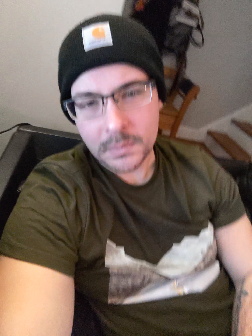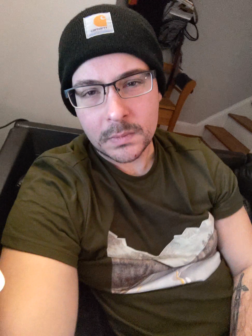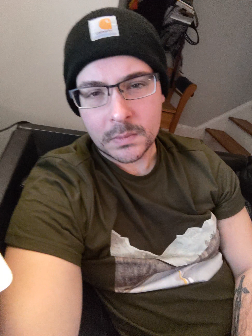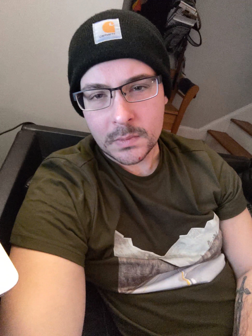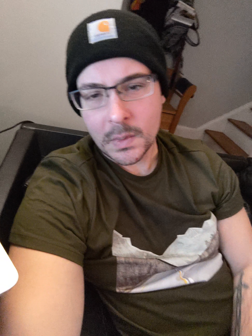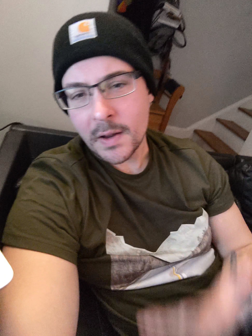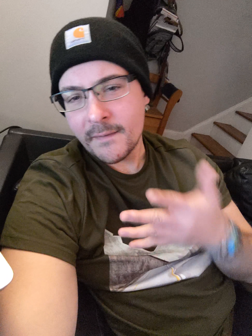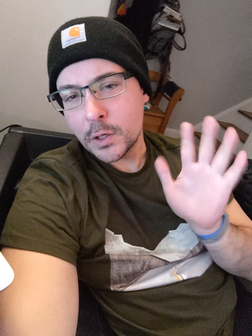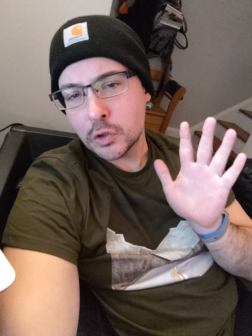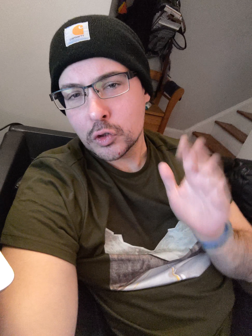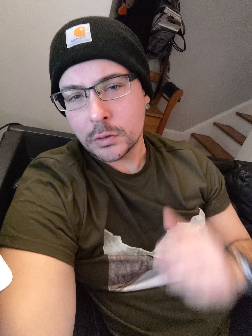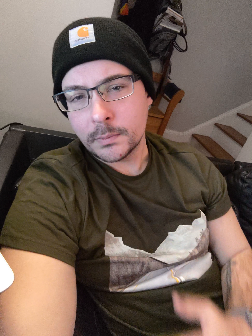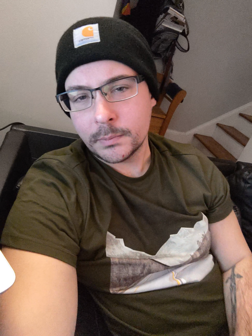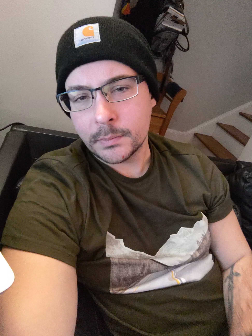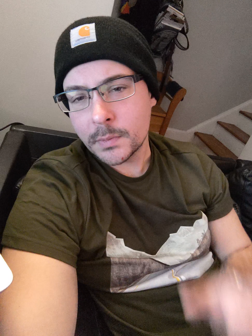finish